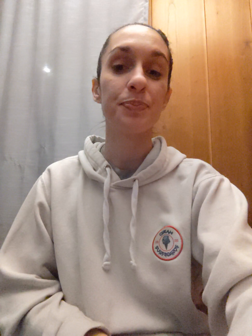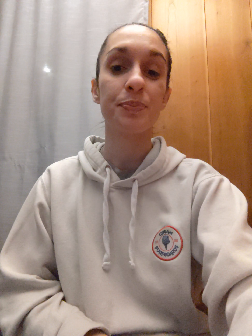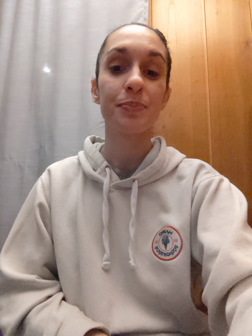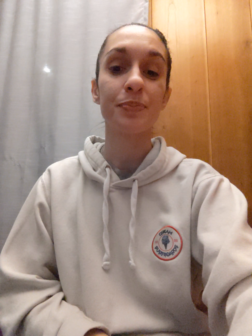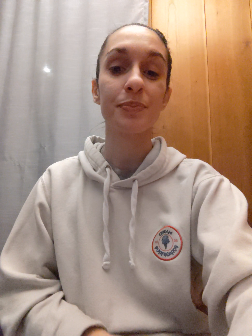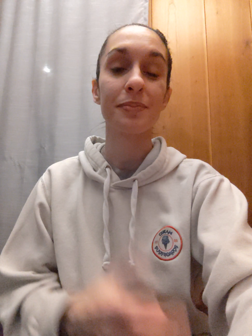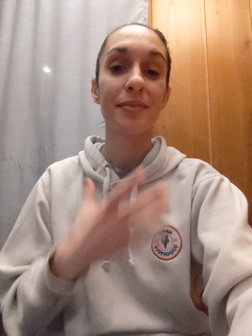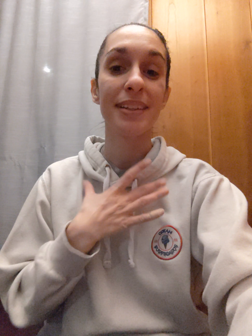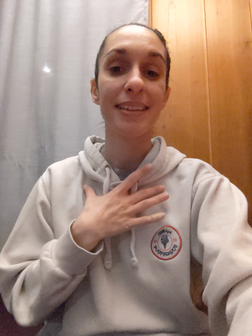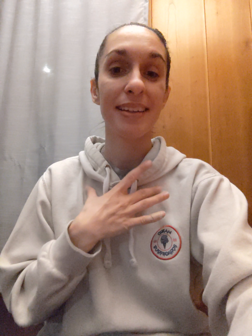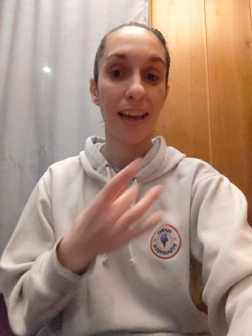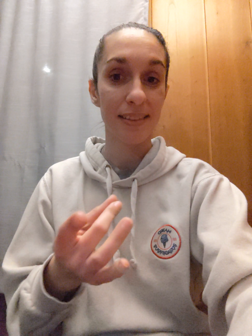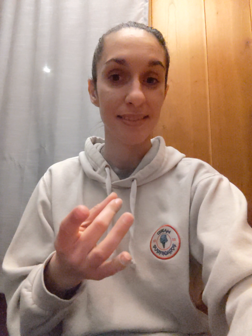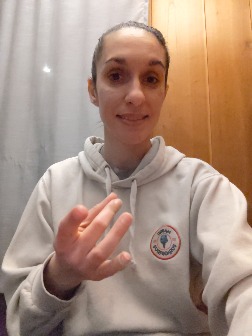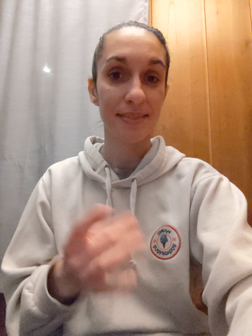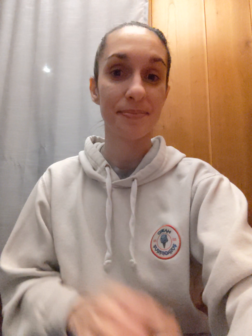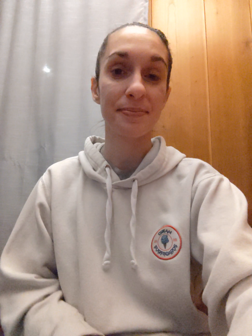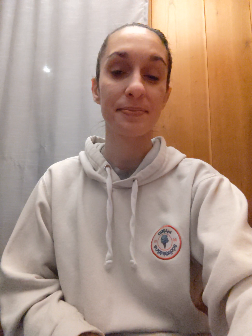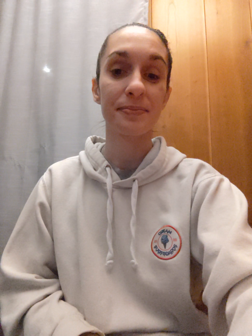like